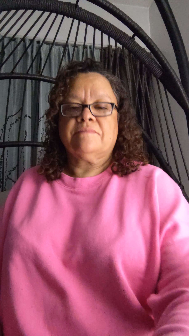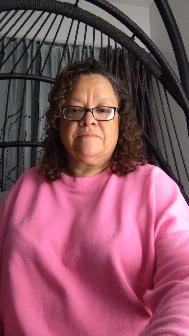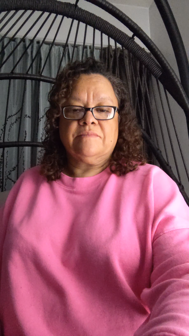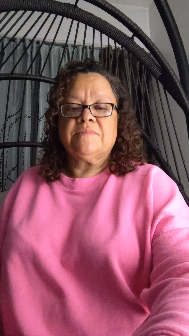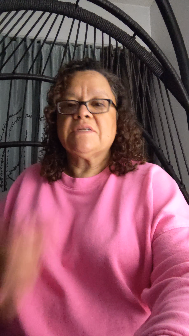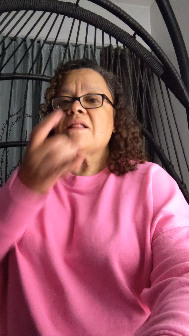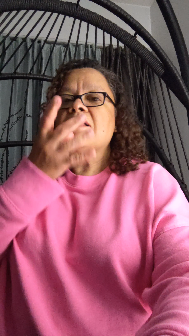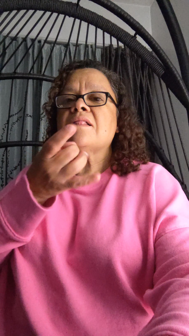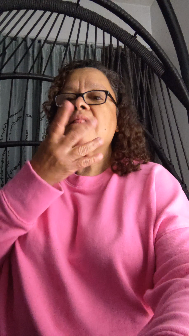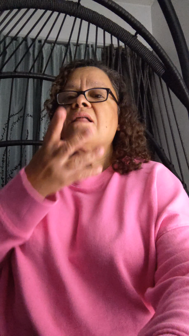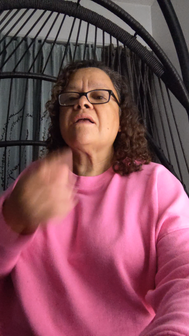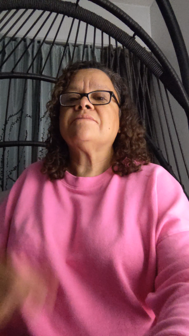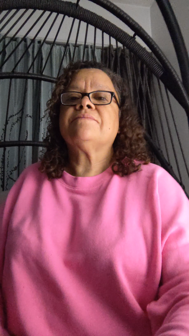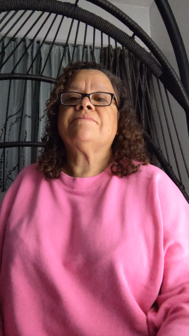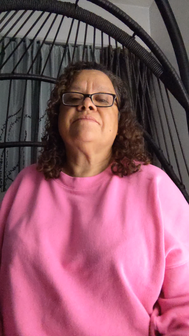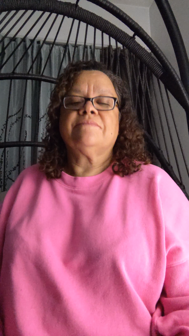light bulb